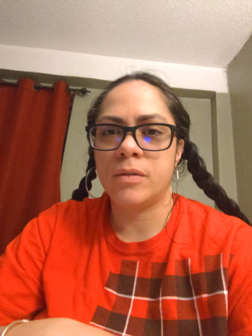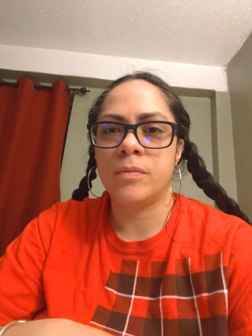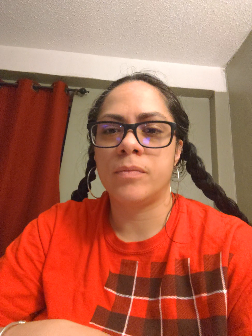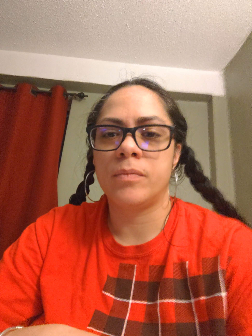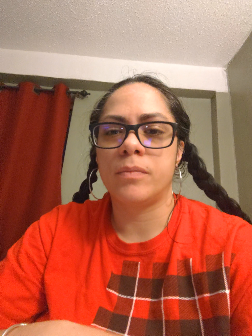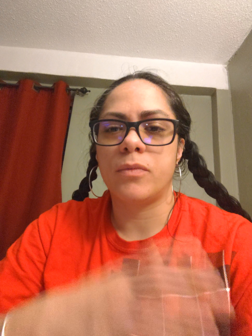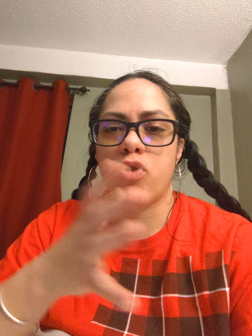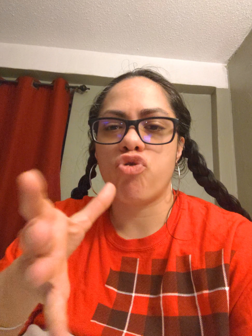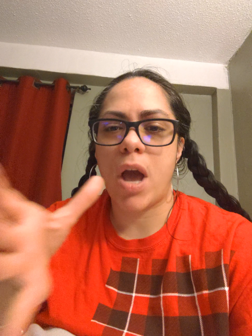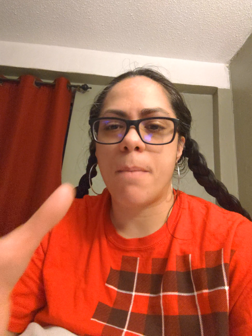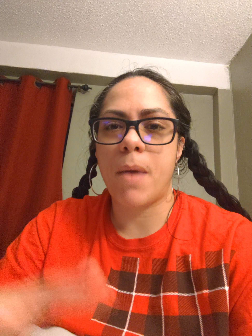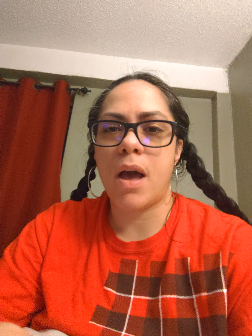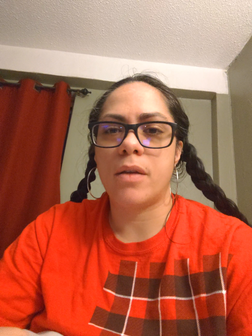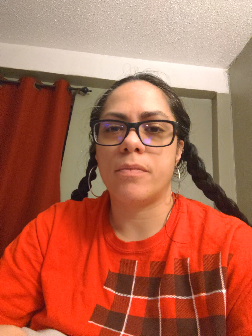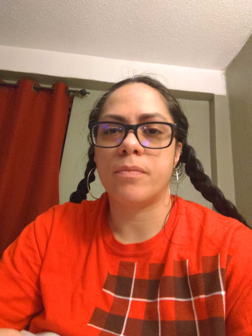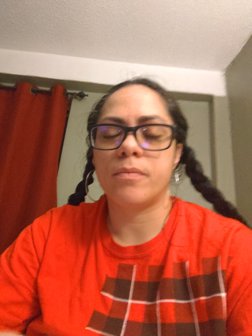grandma